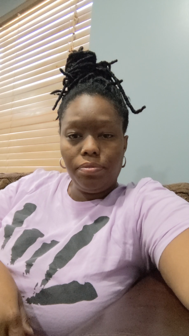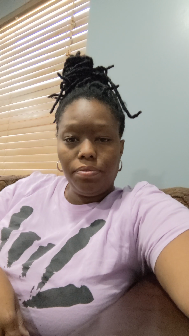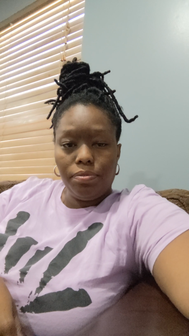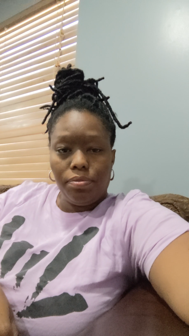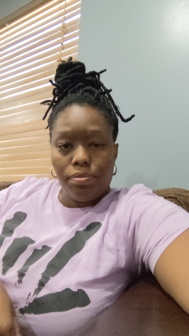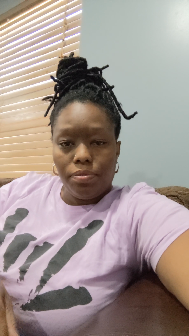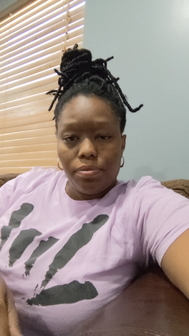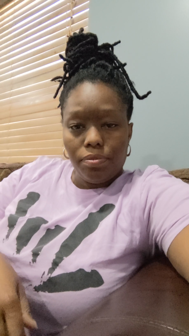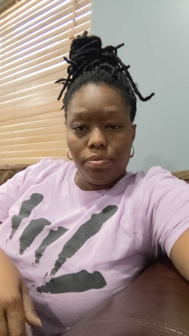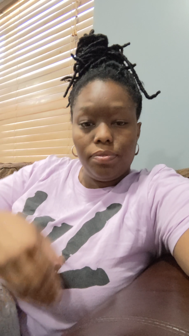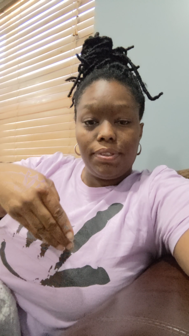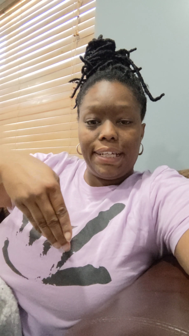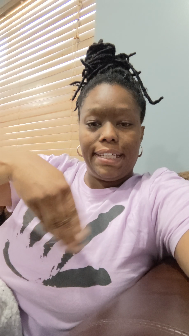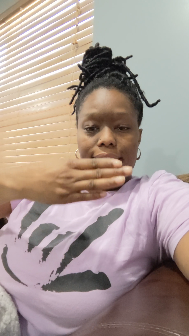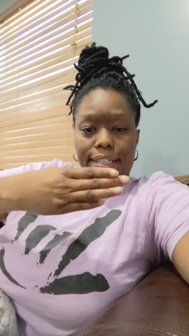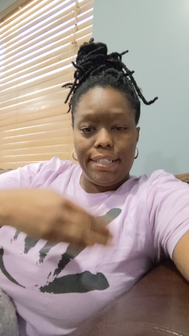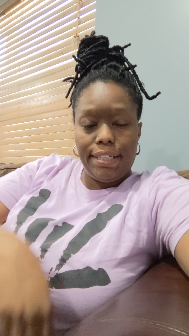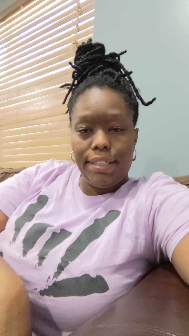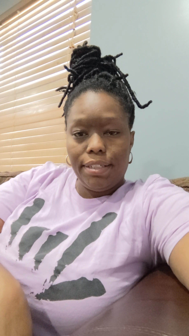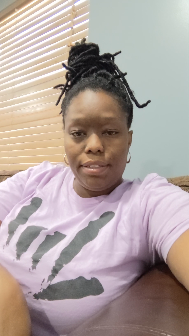kick